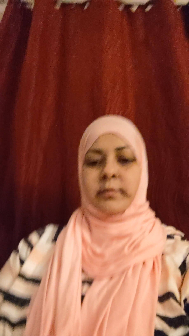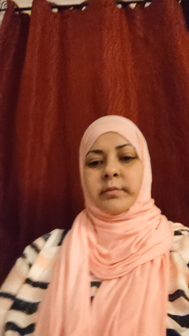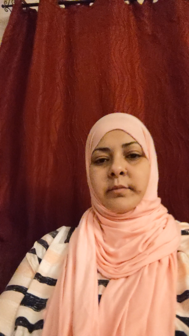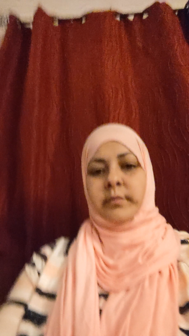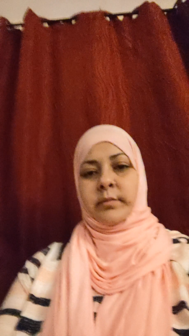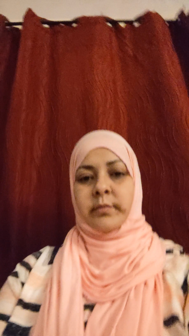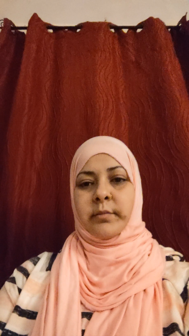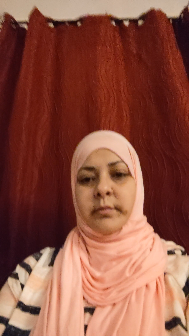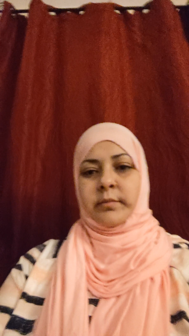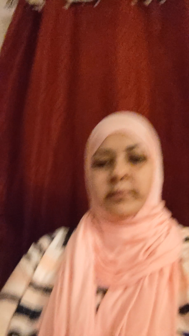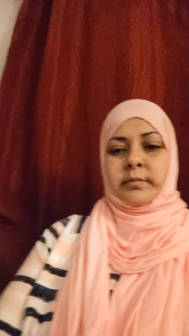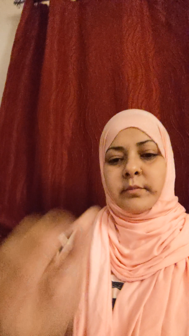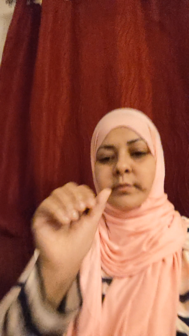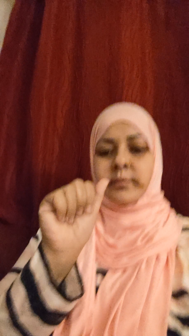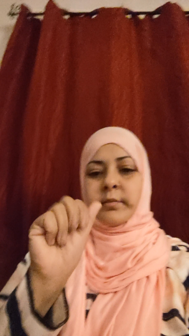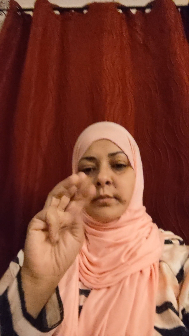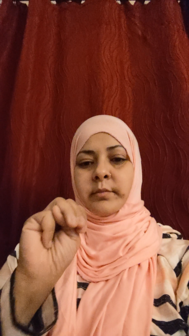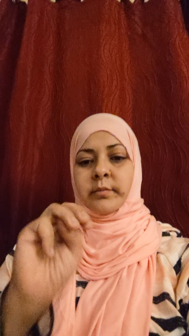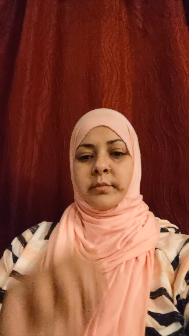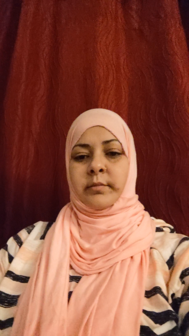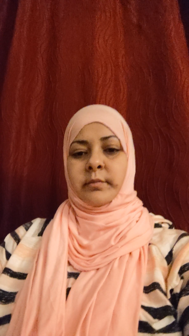am